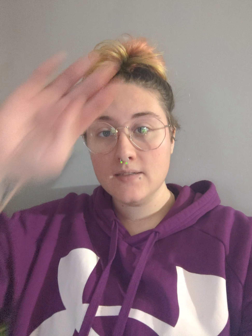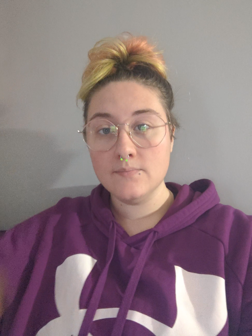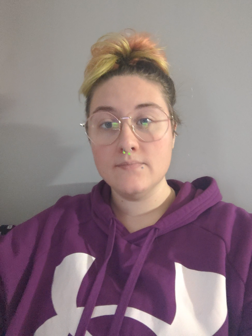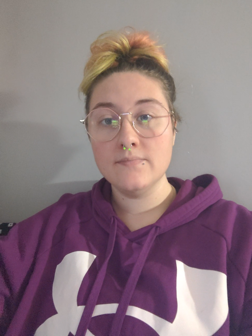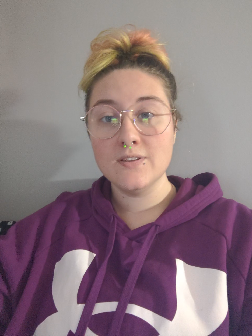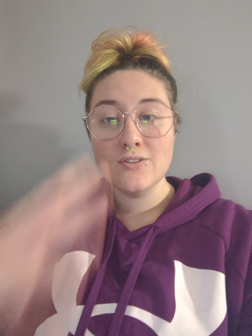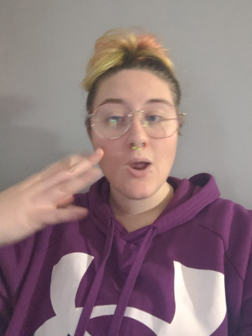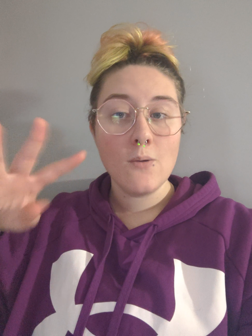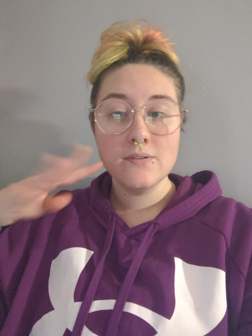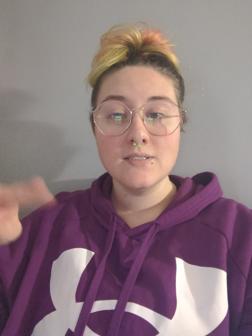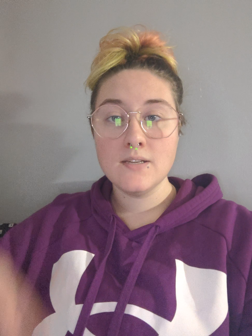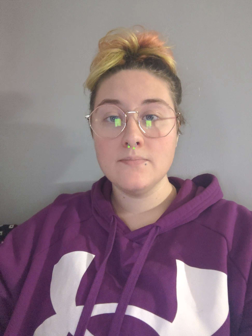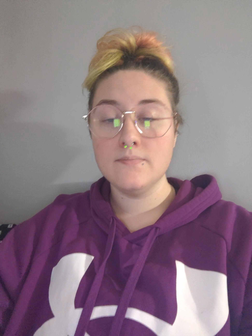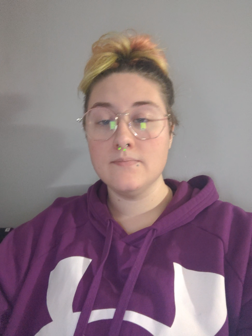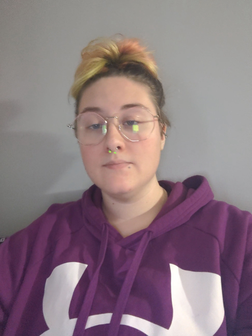noisy